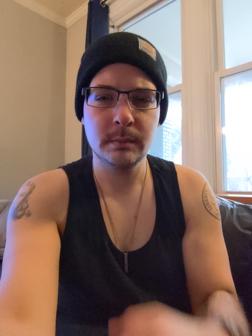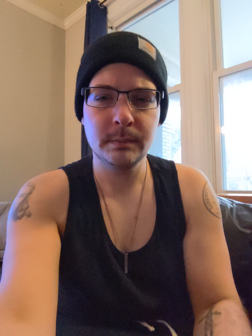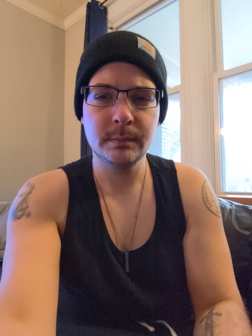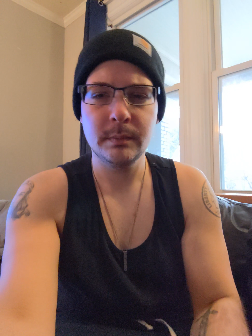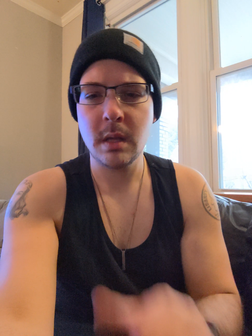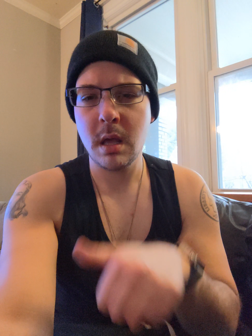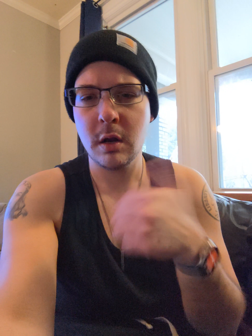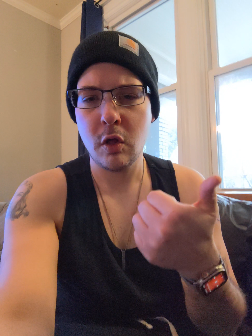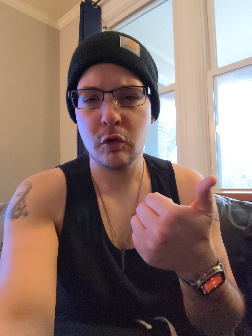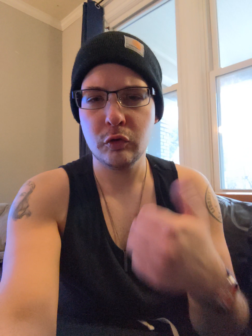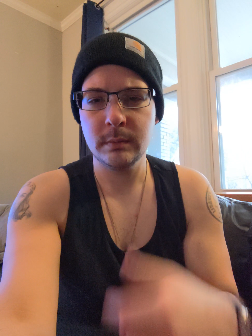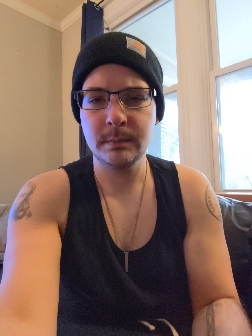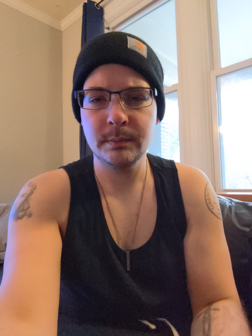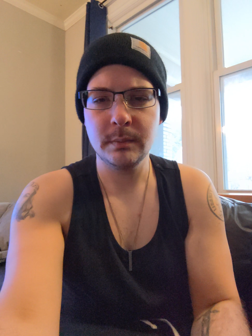another